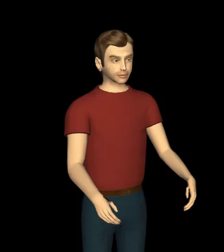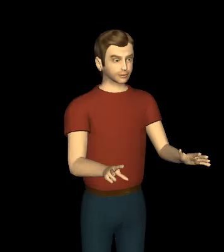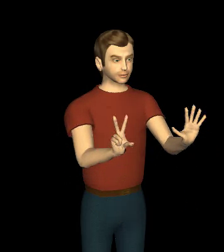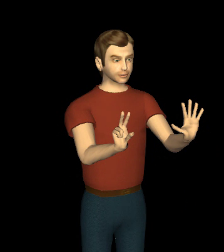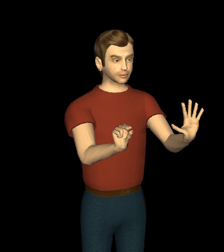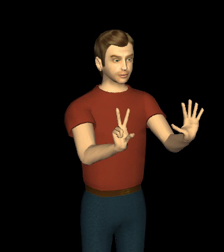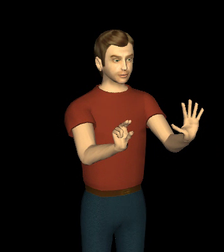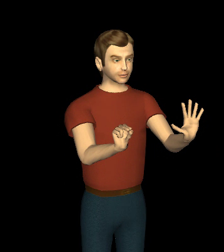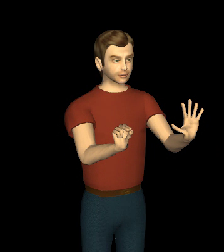80